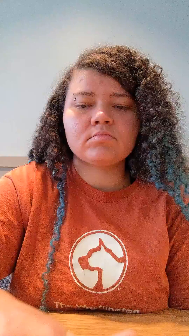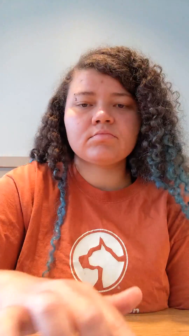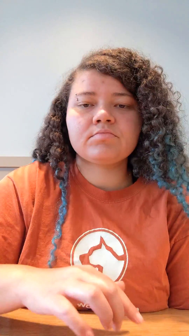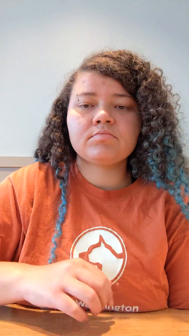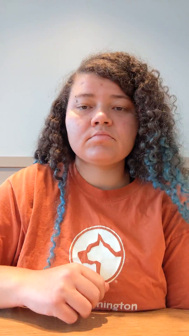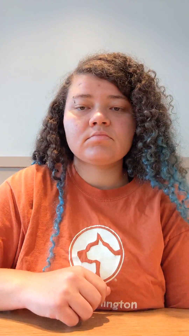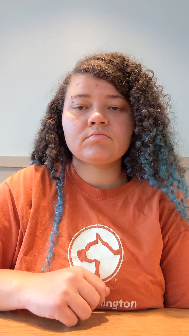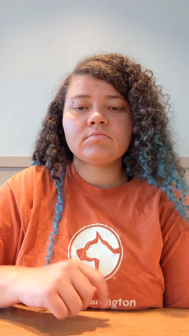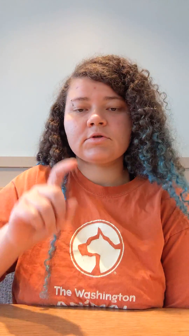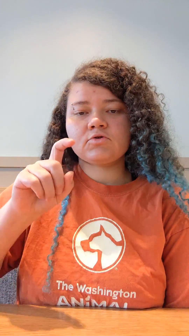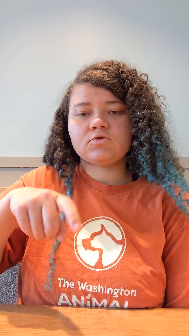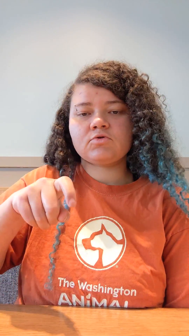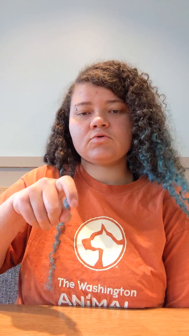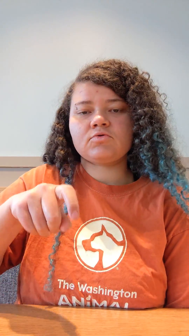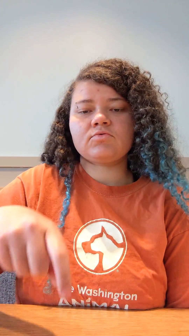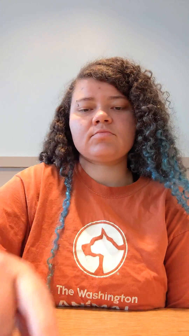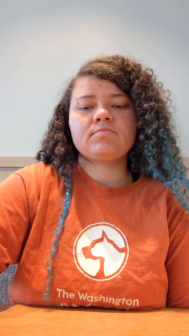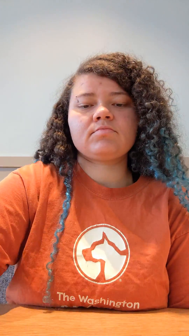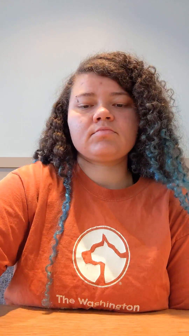should